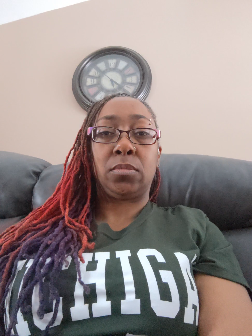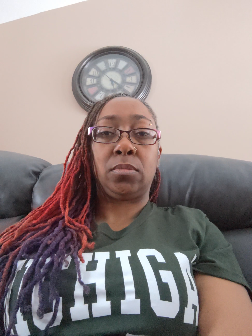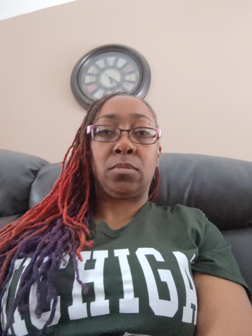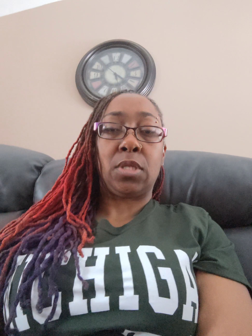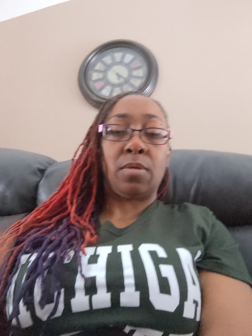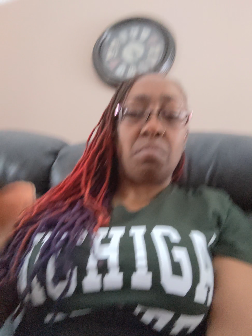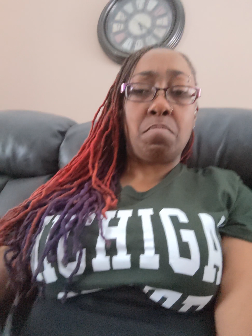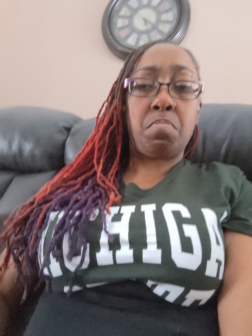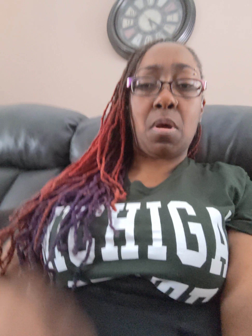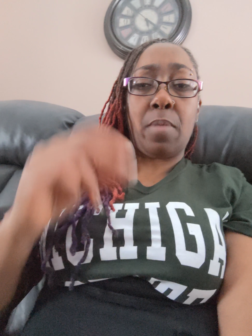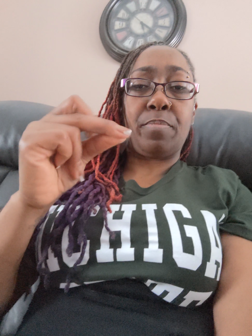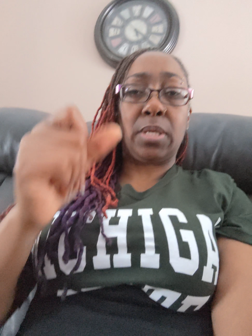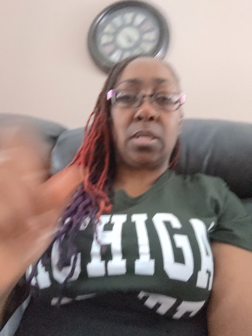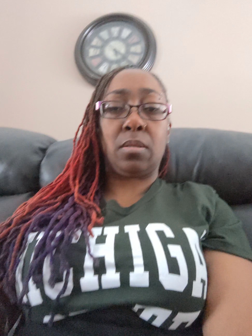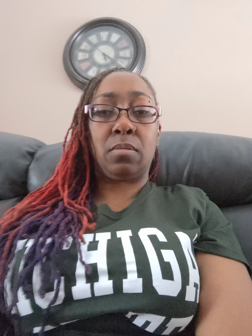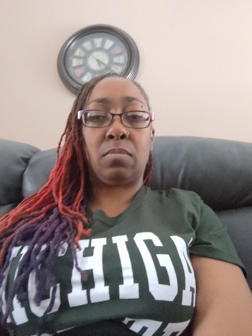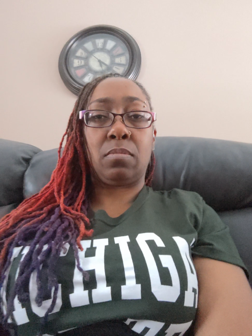puppy